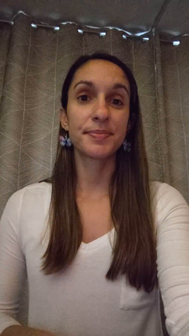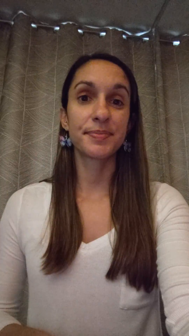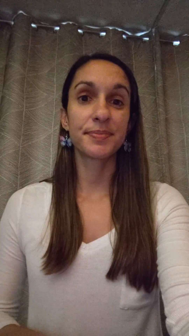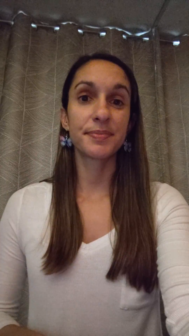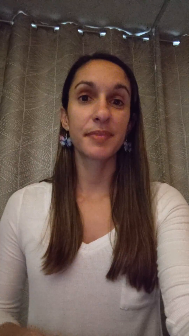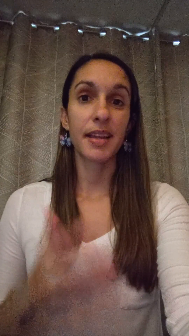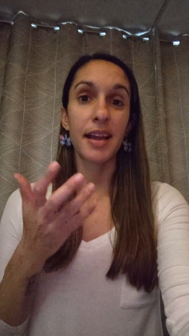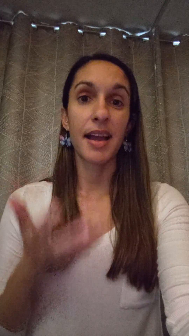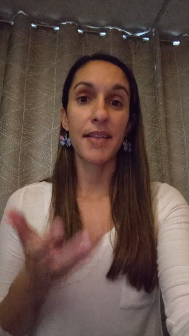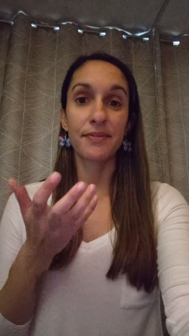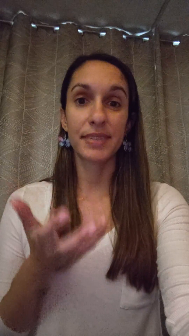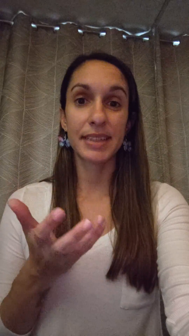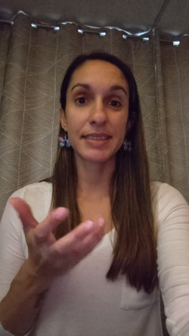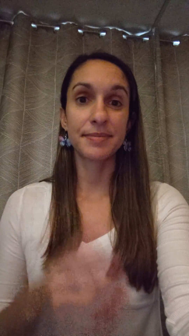heavy